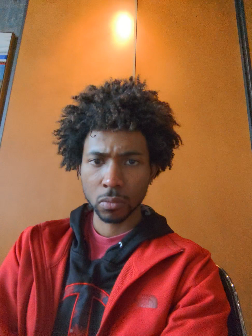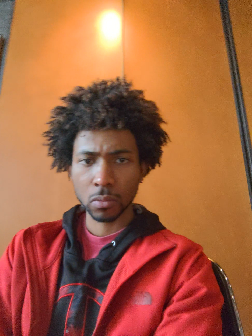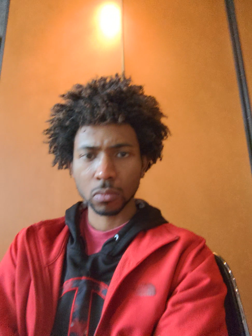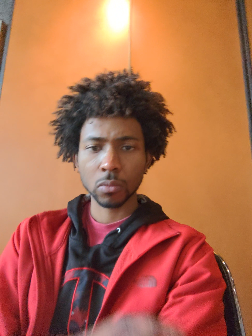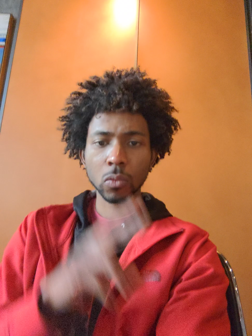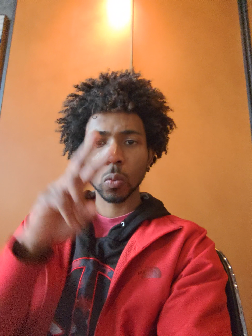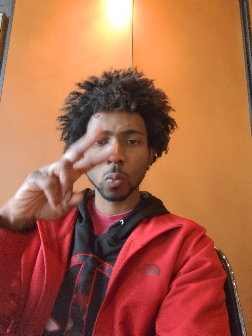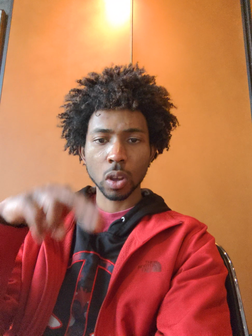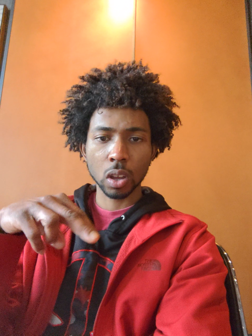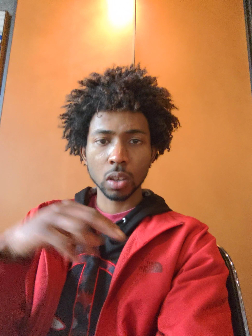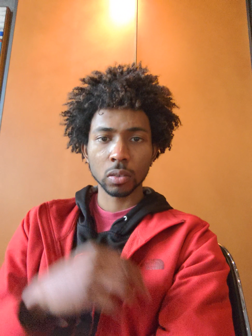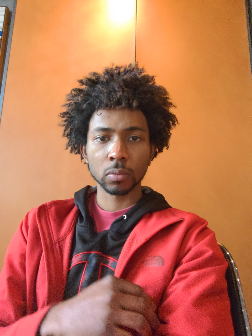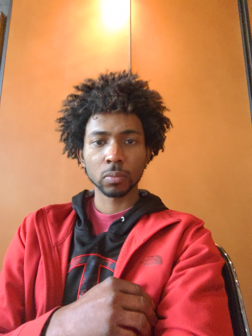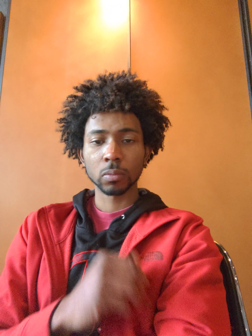read